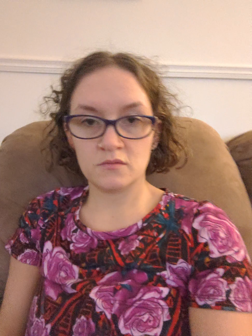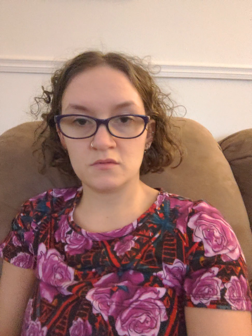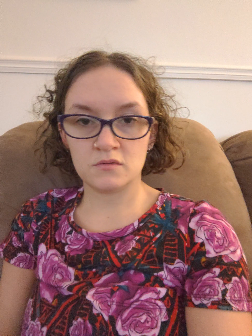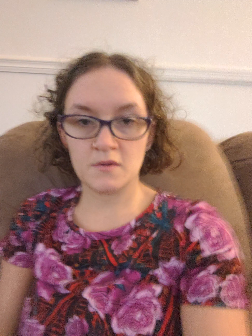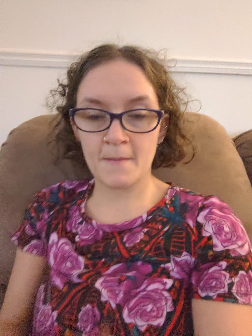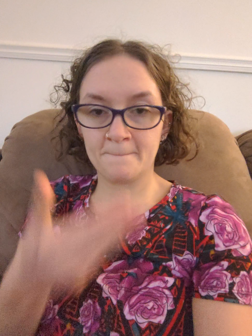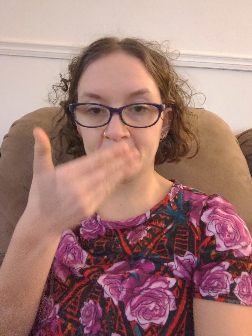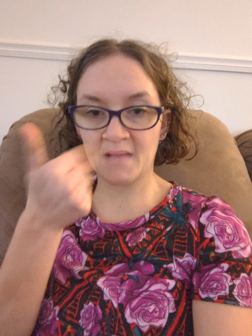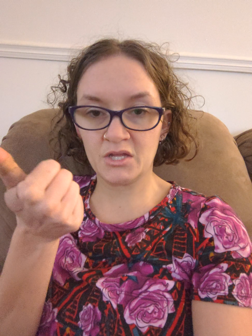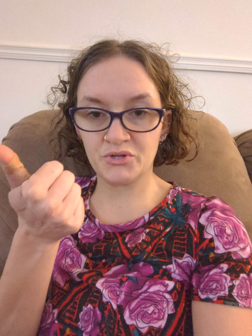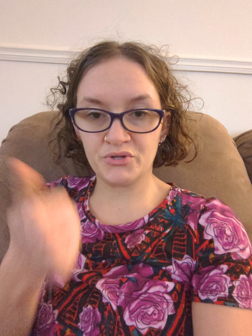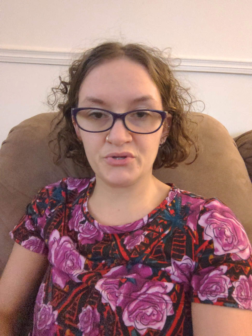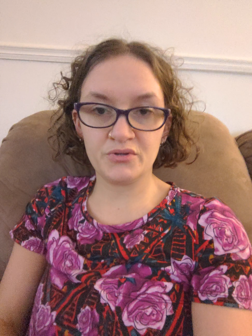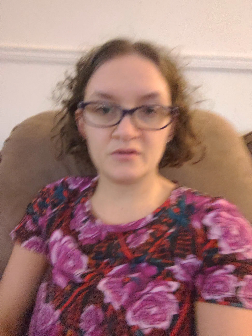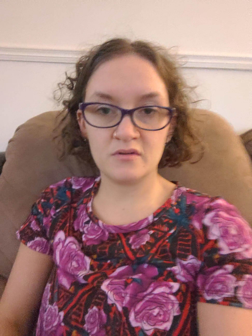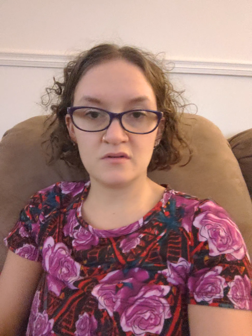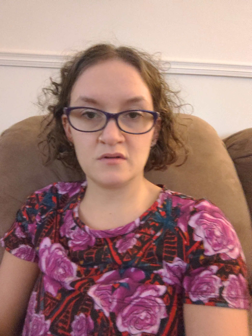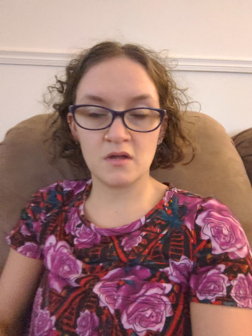better